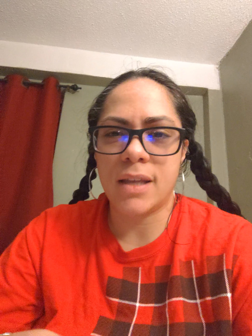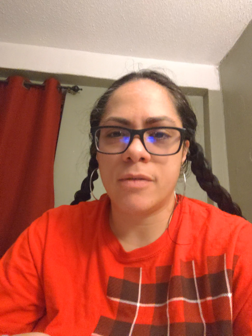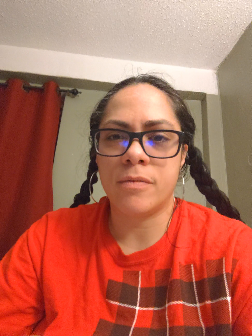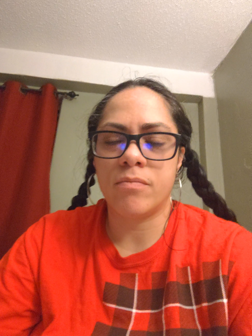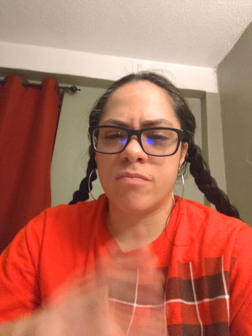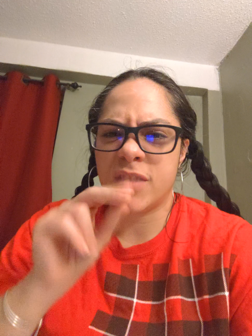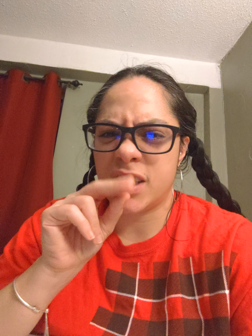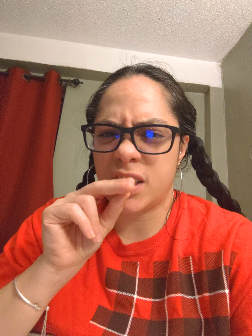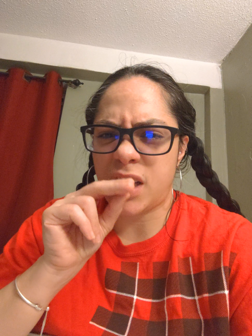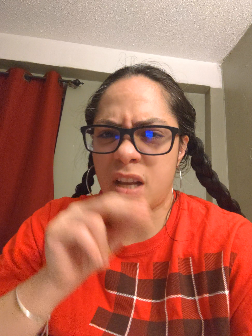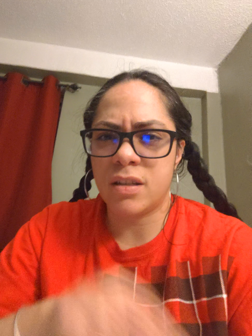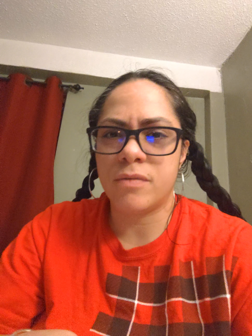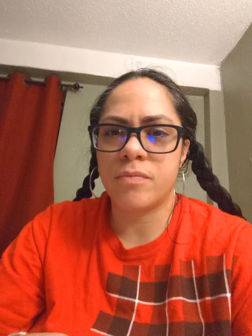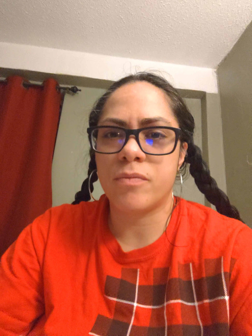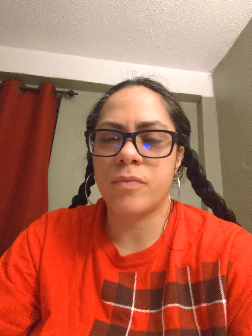duck